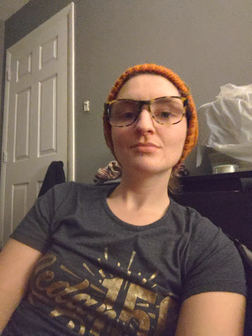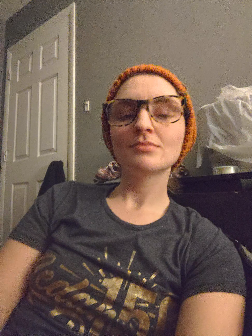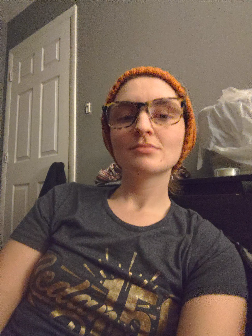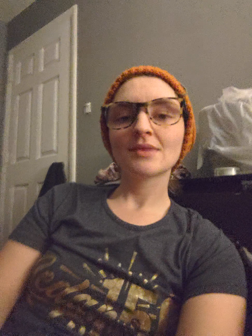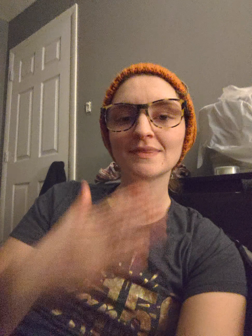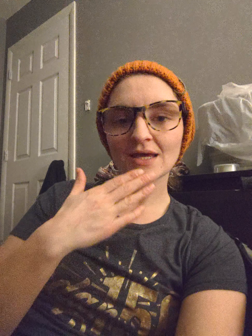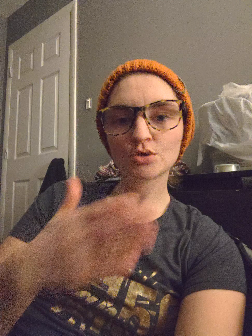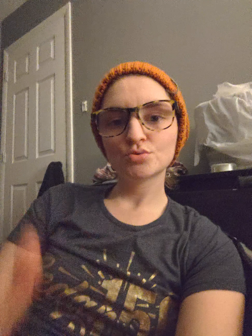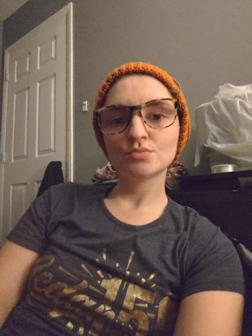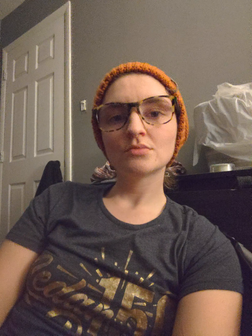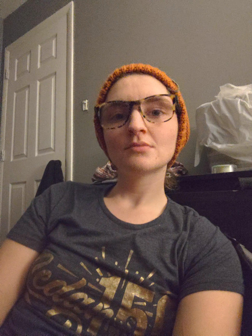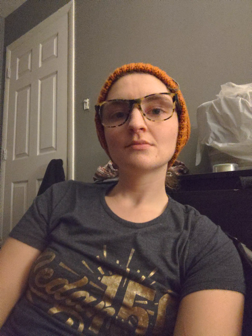thank you